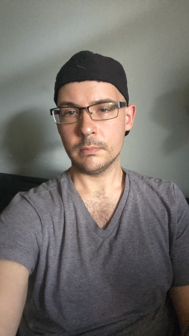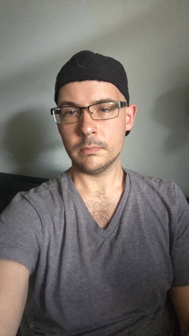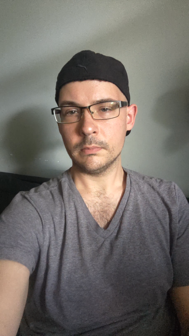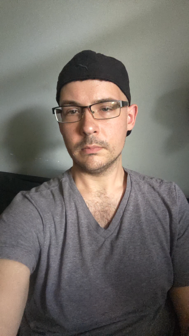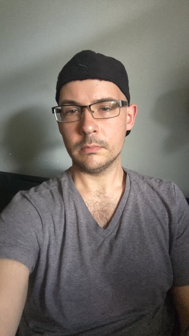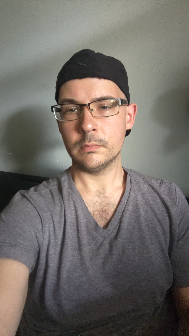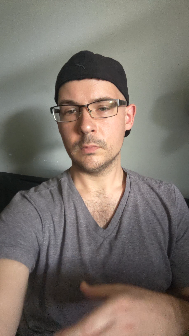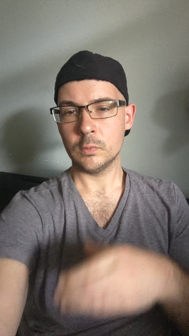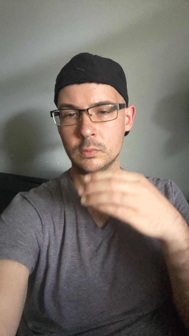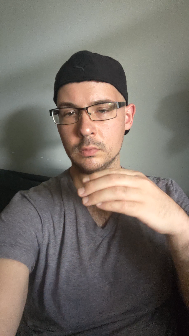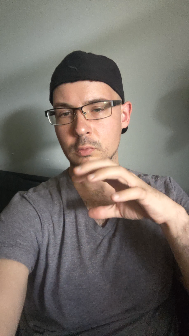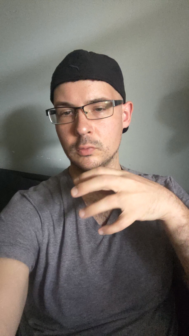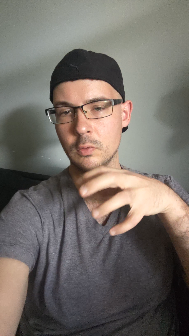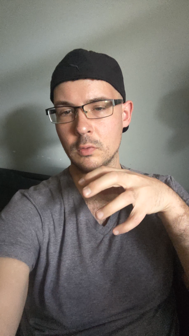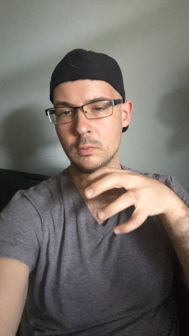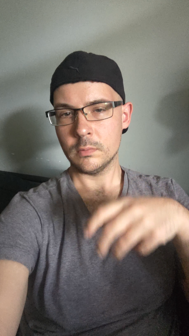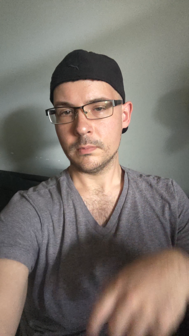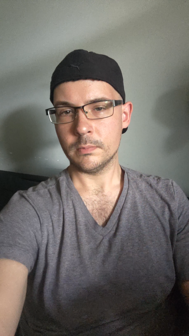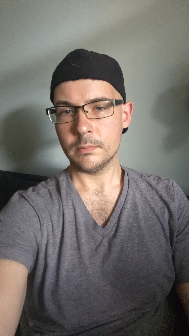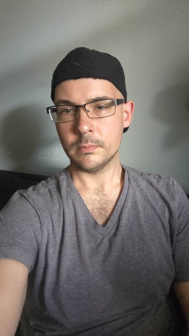jar